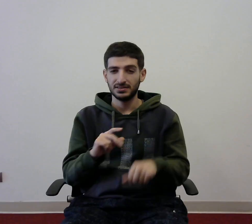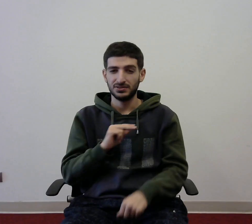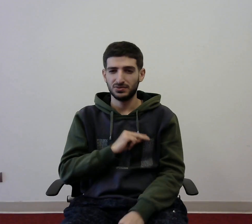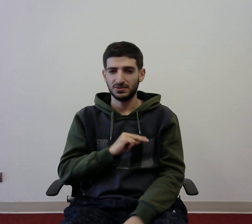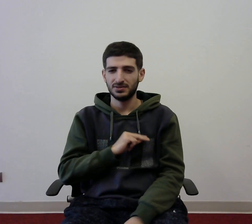işləmək